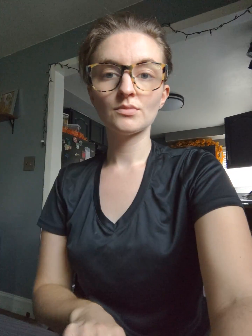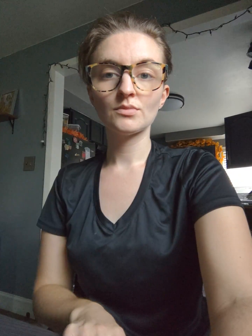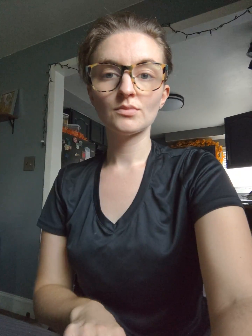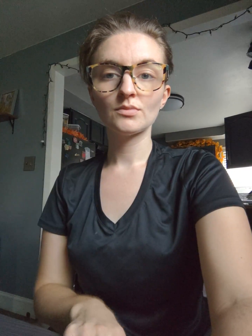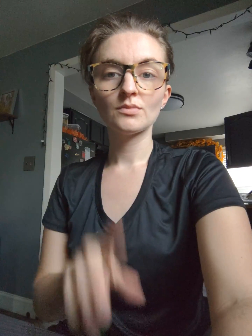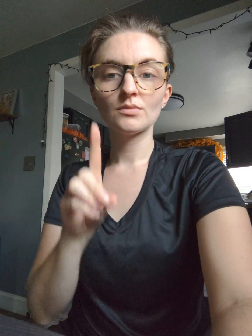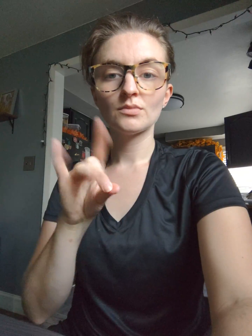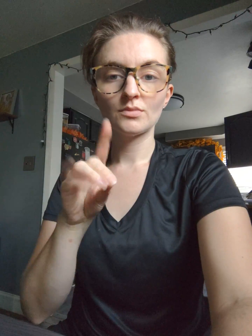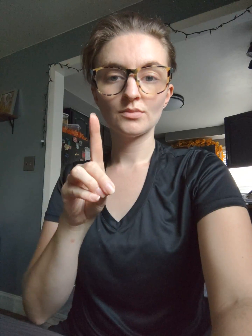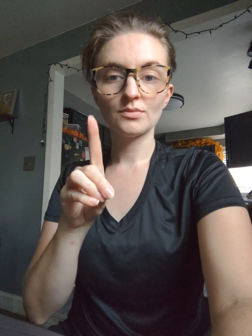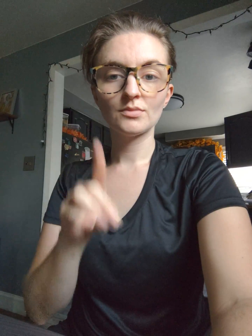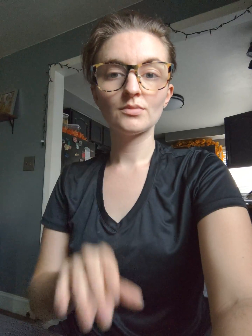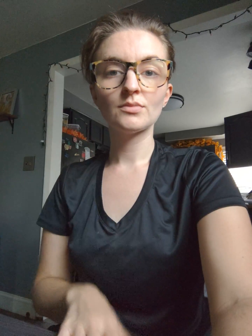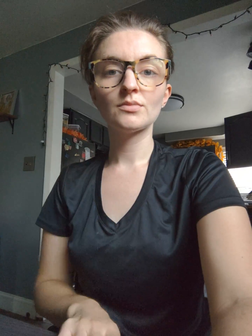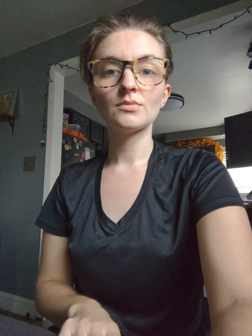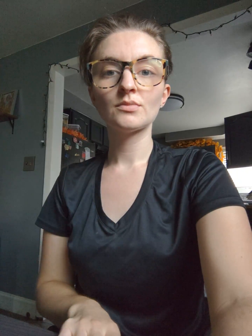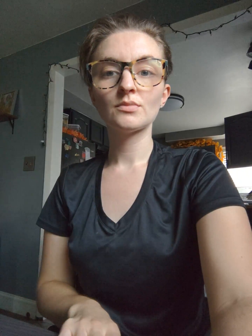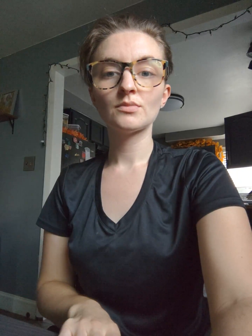did